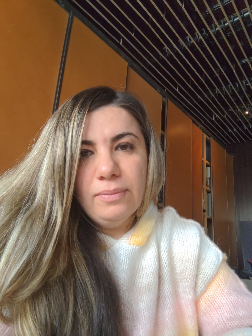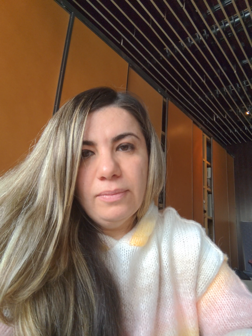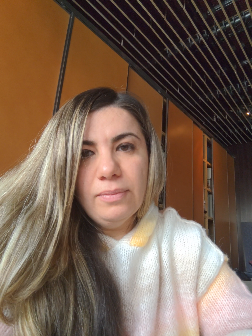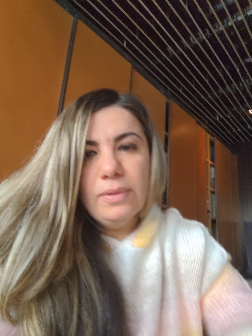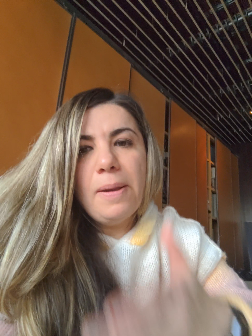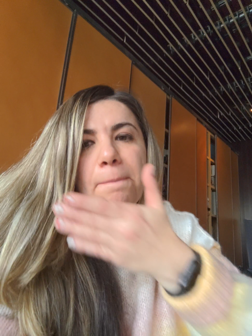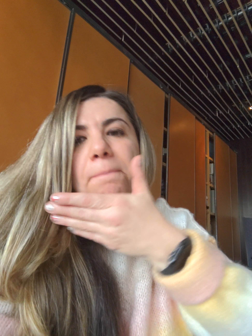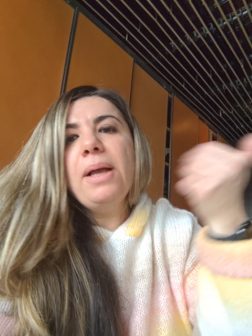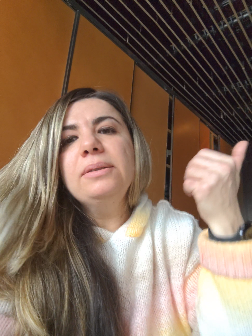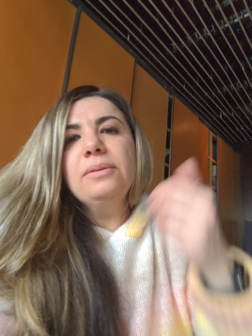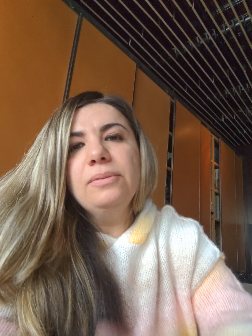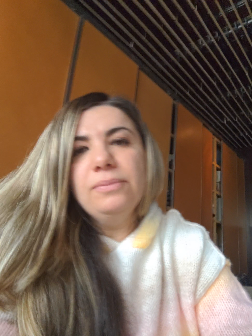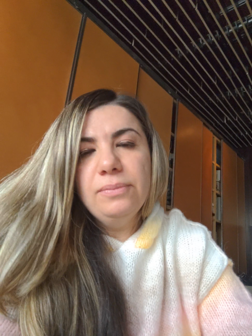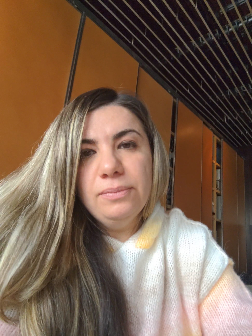better